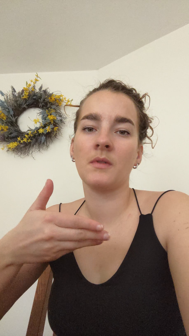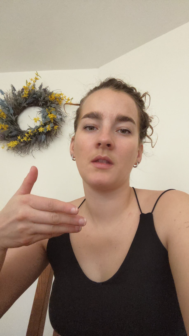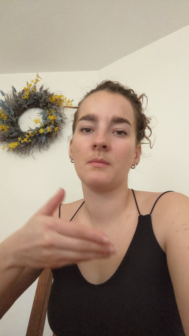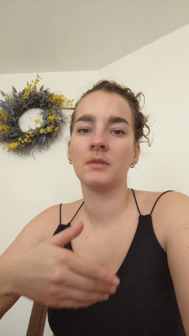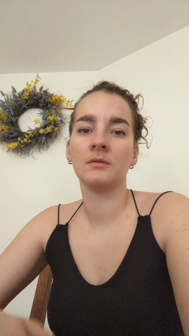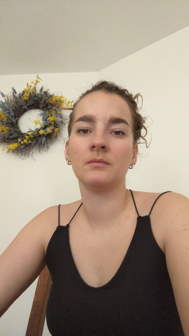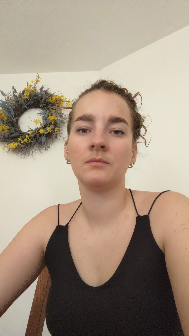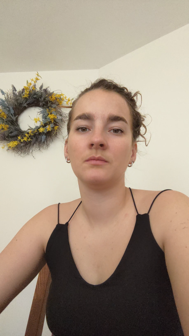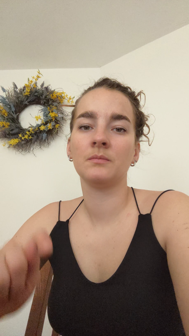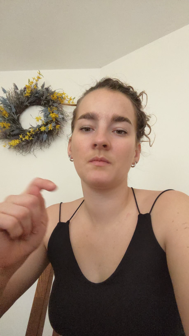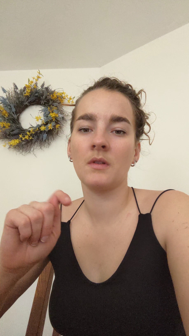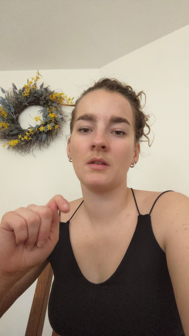bathroom